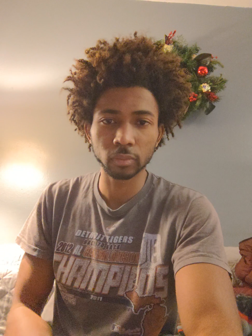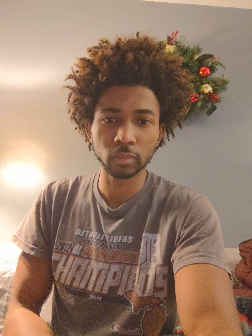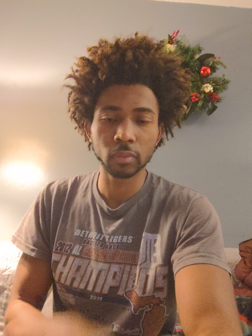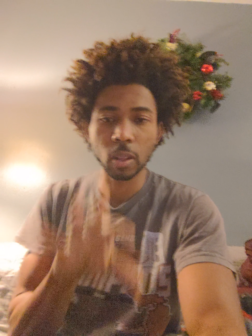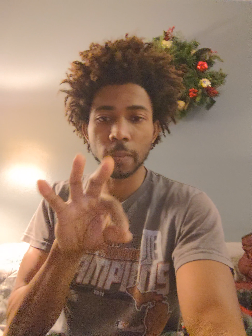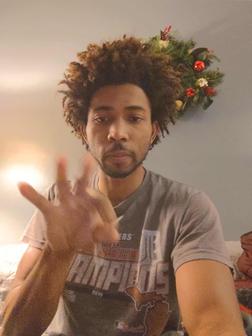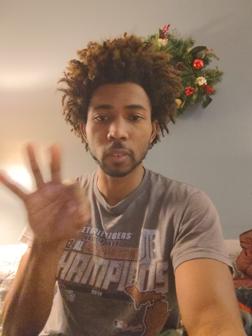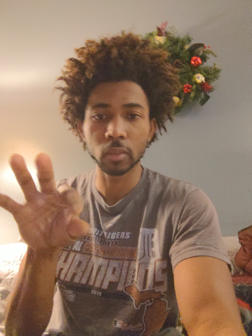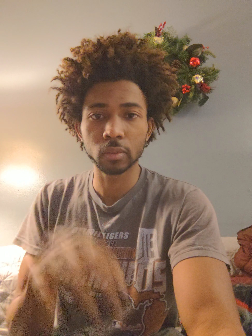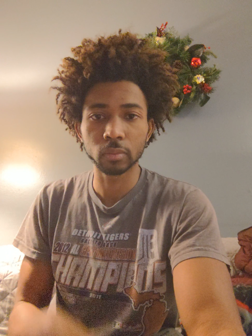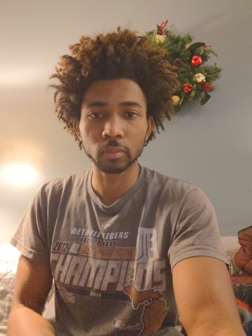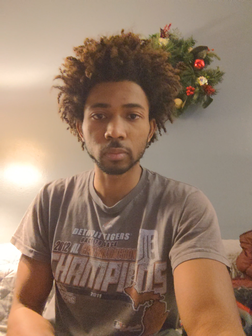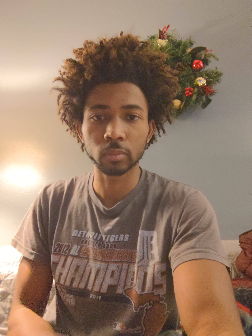french fries